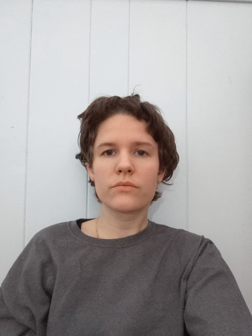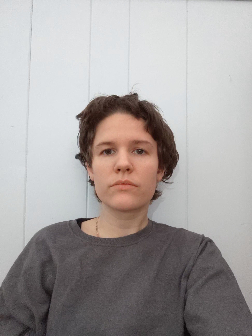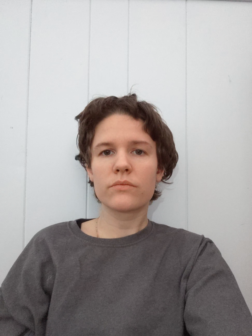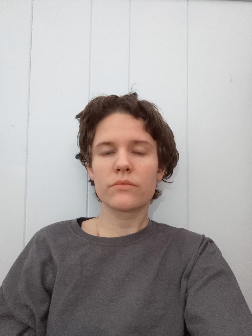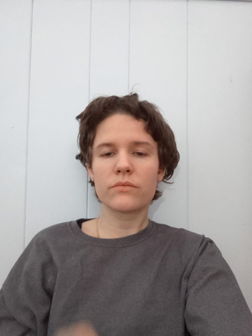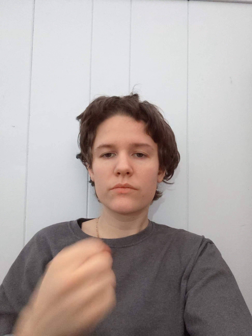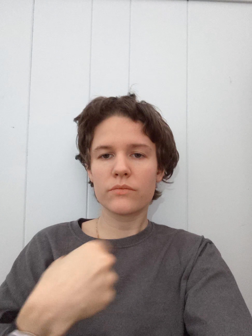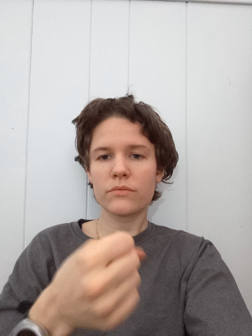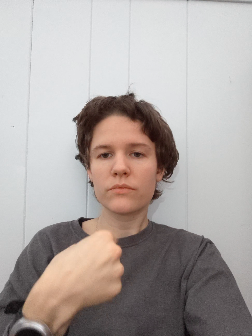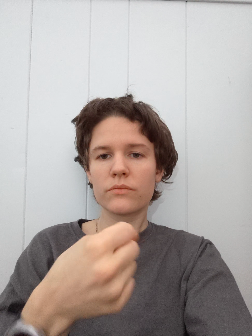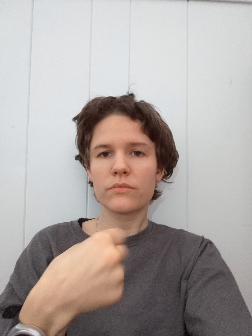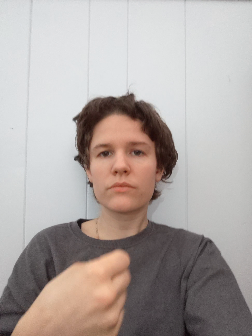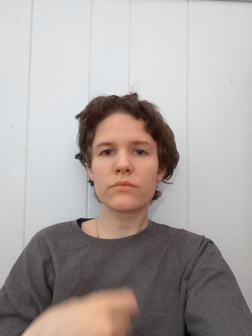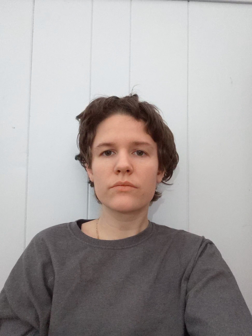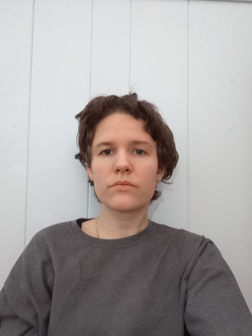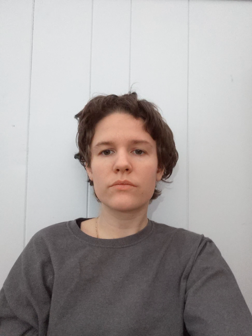make